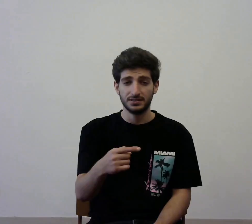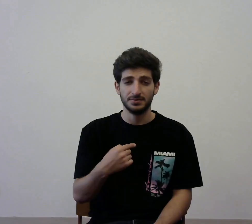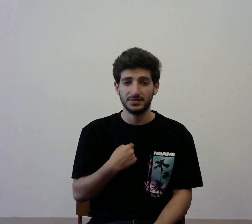mən